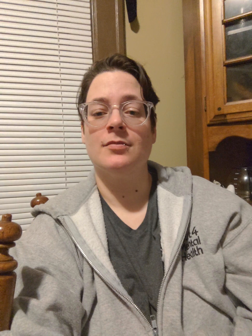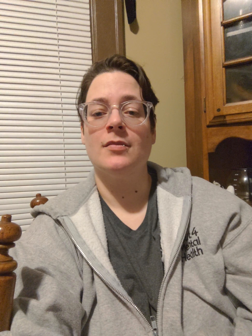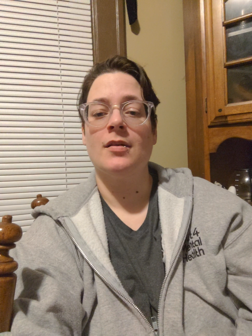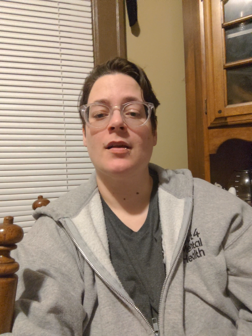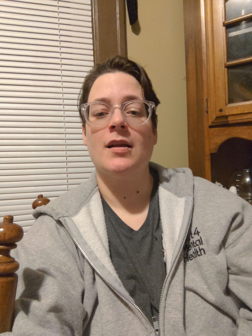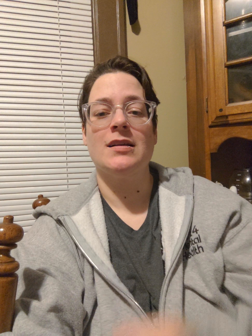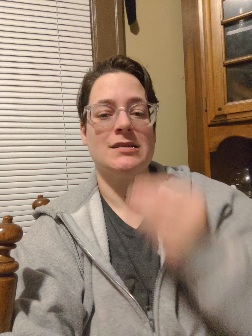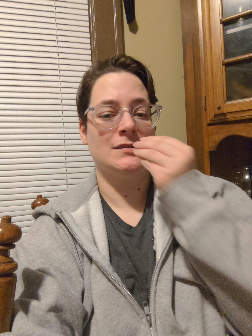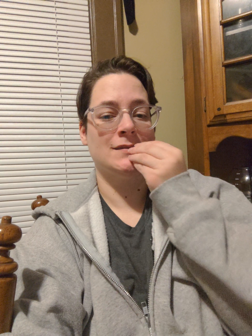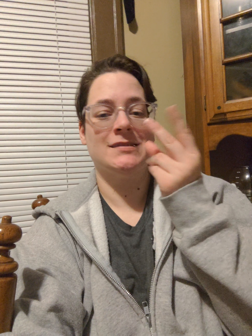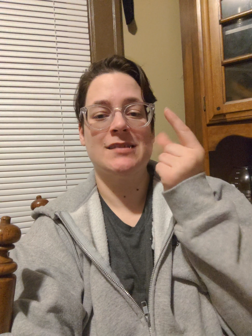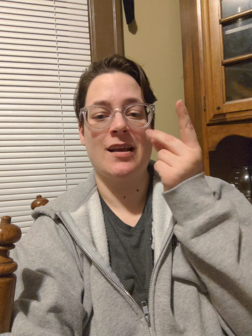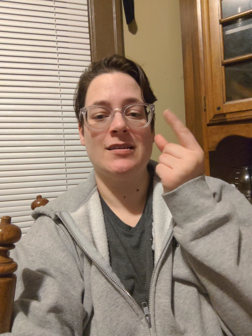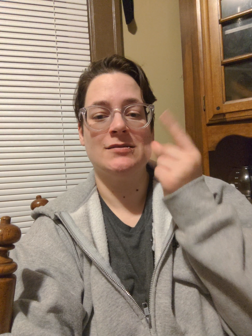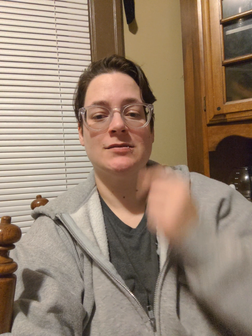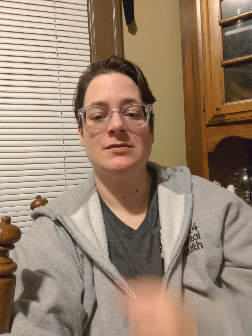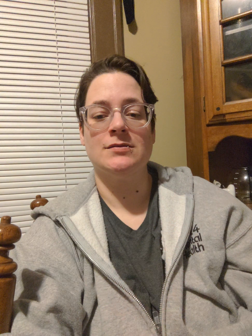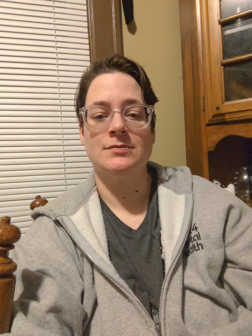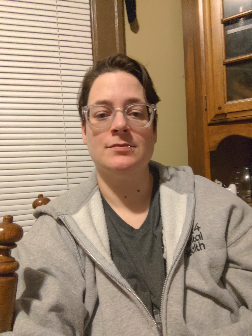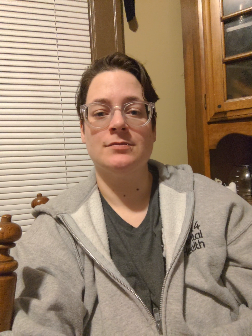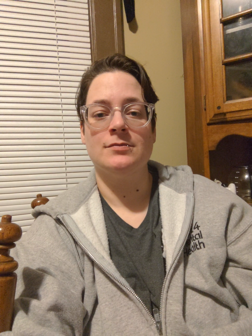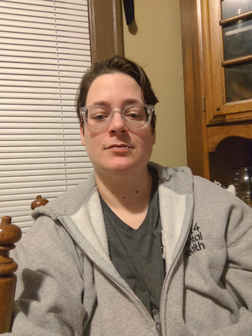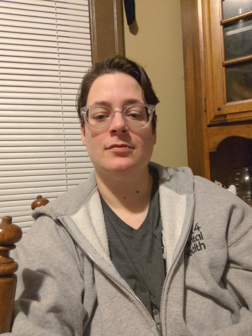snack